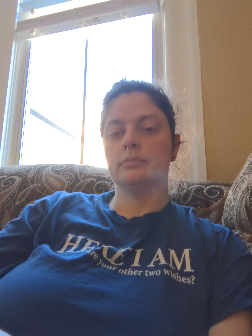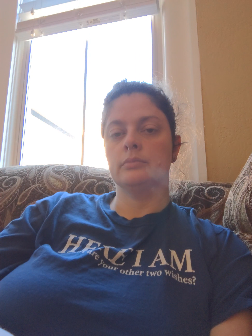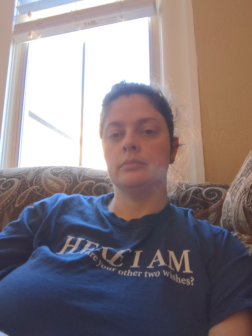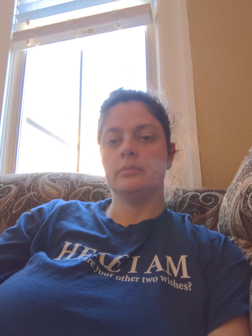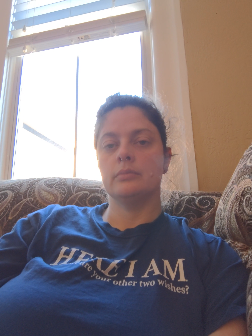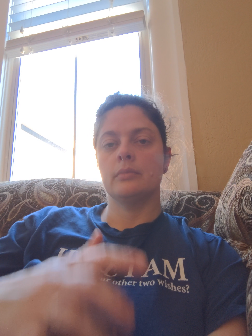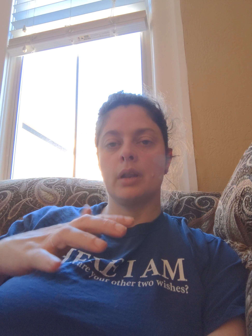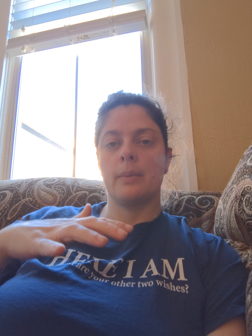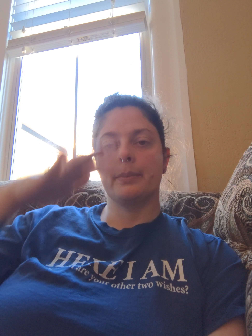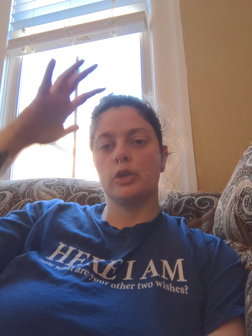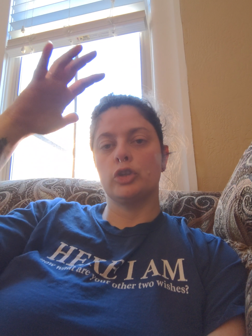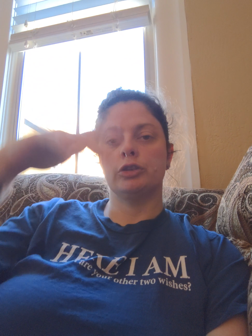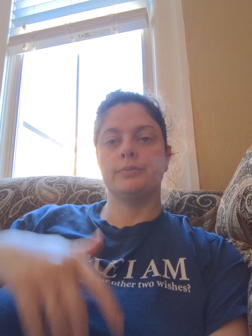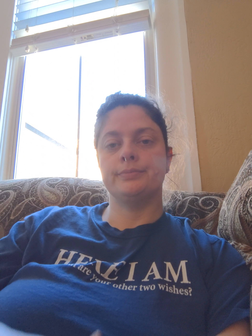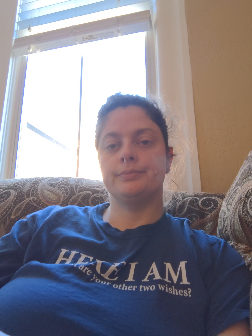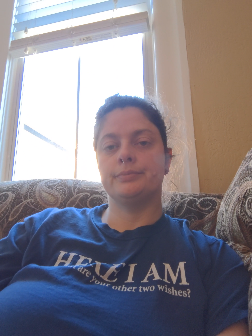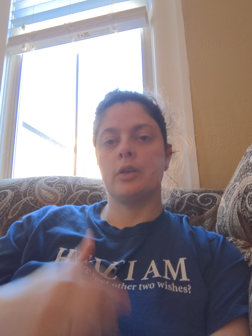helicopter